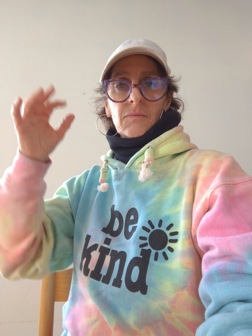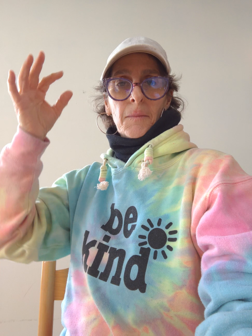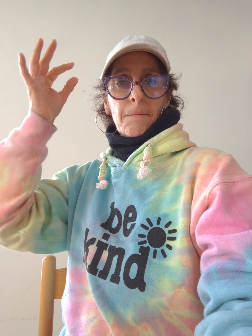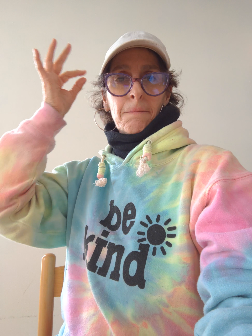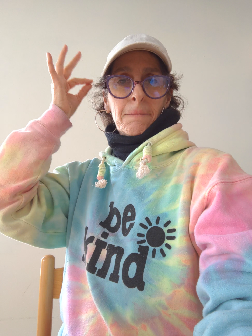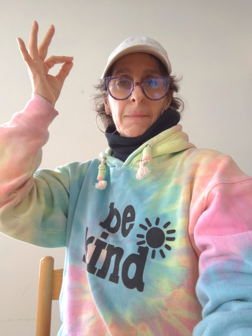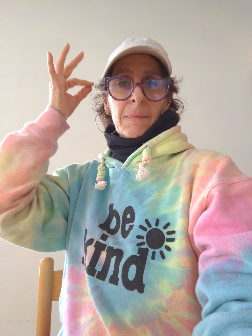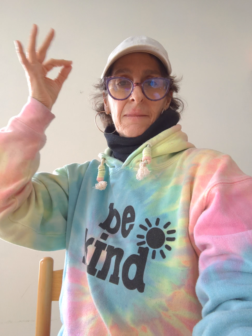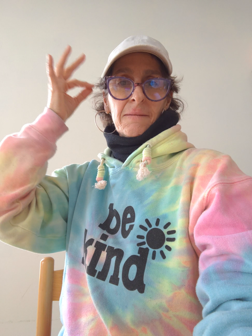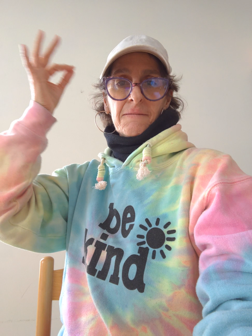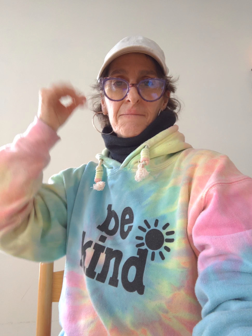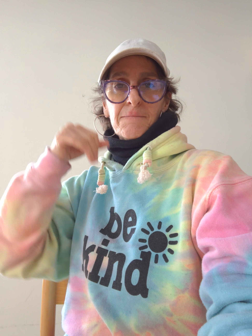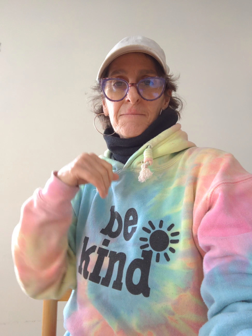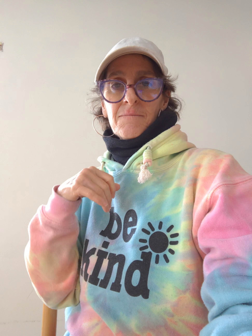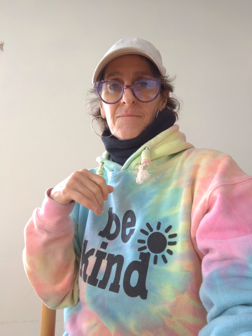hair